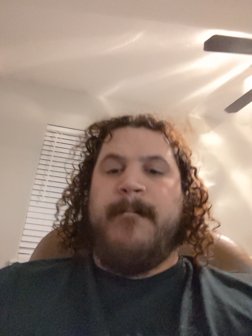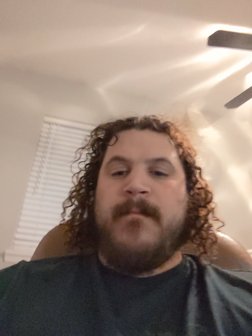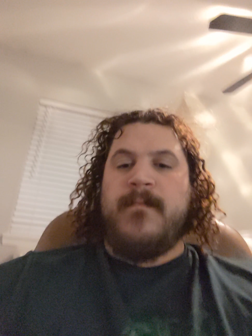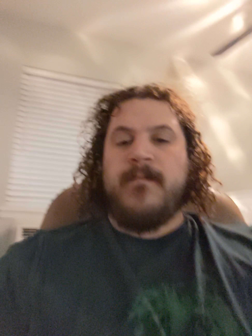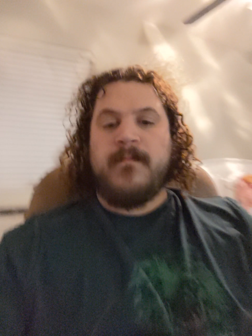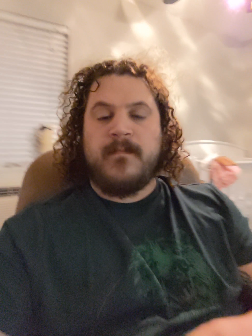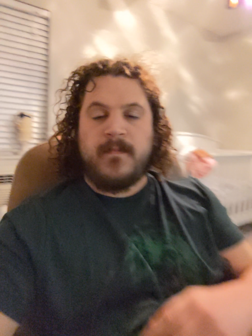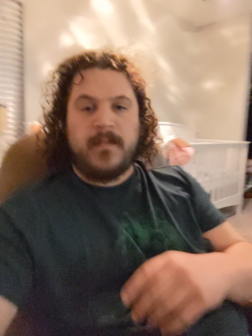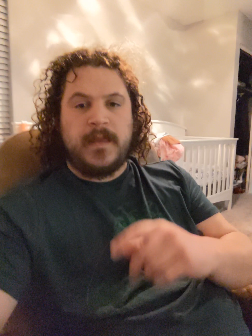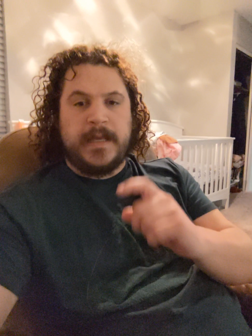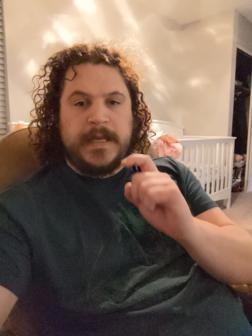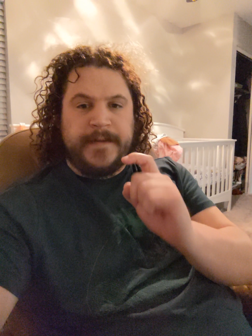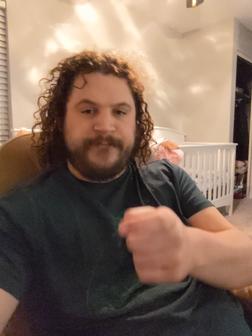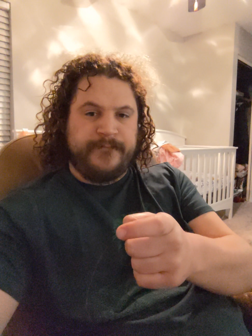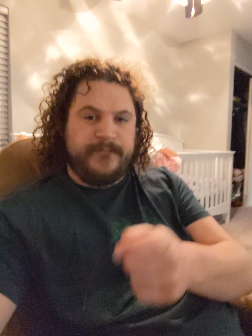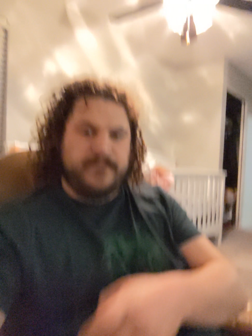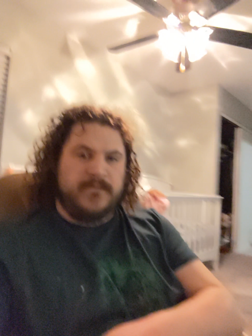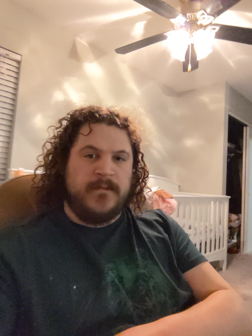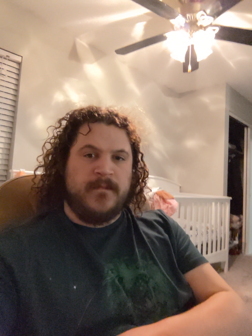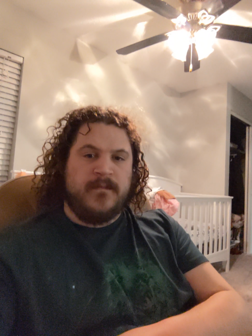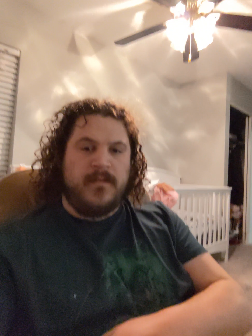give